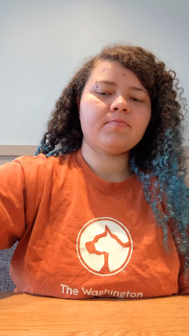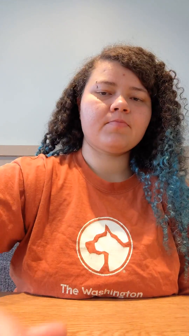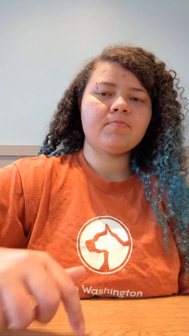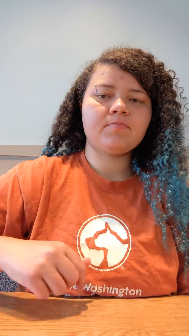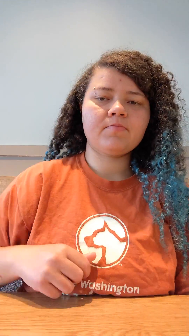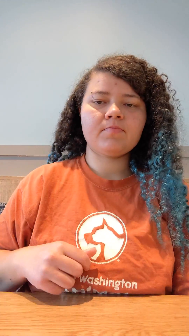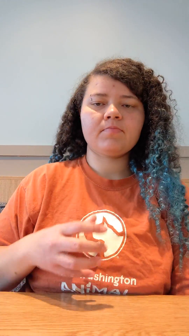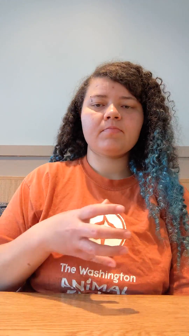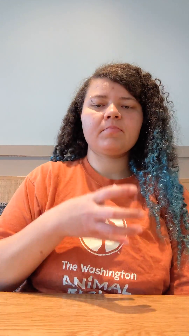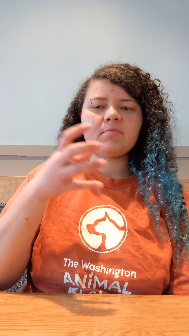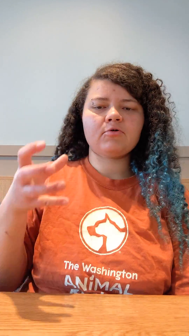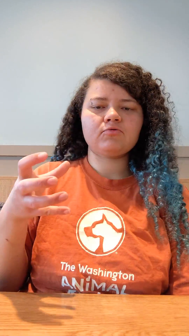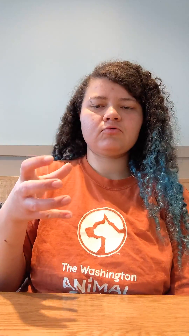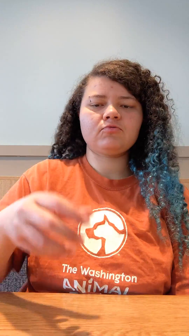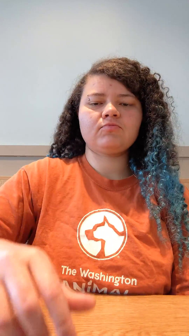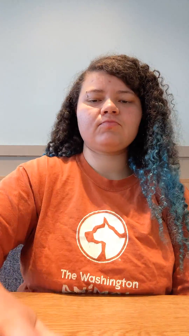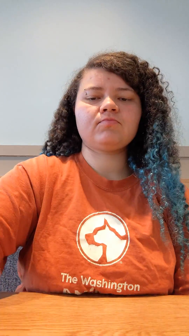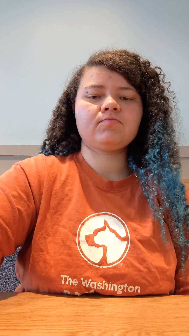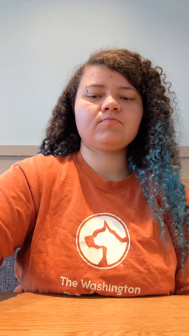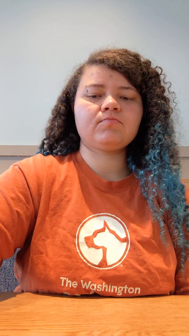much